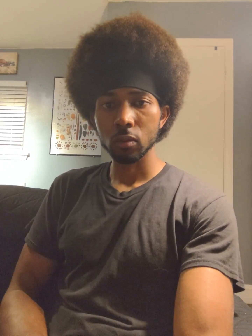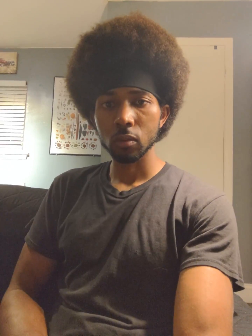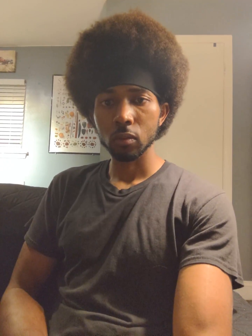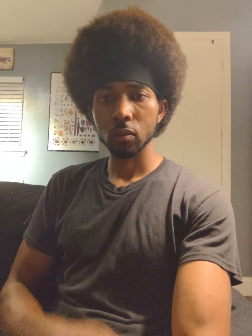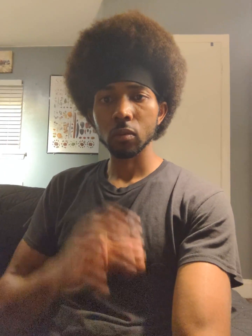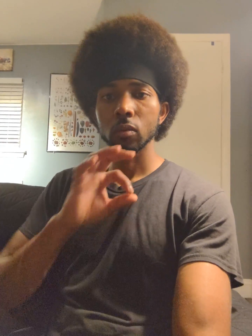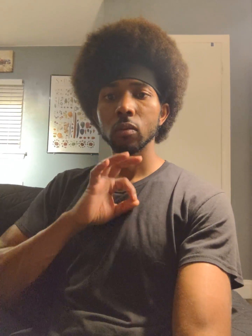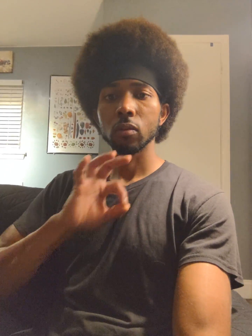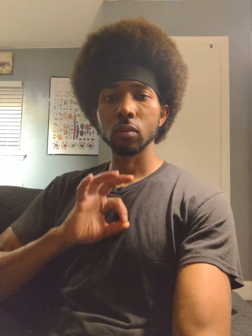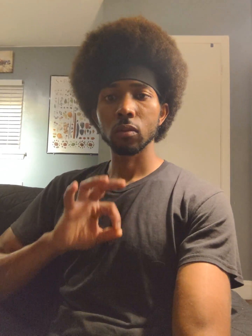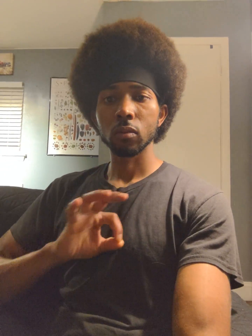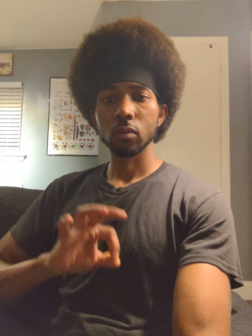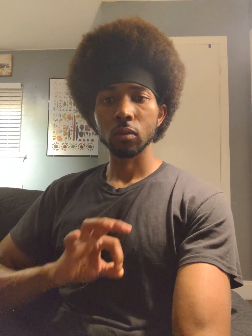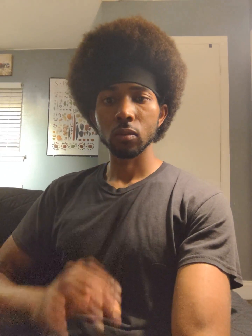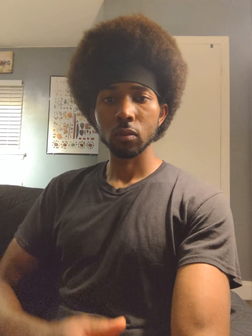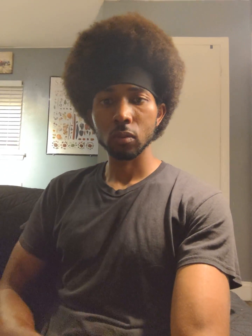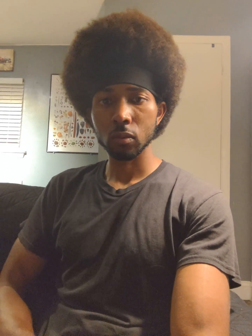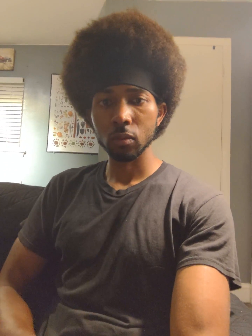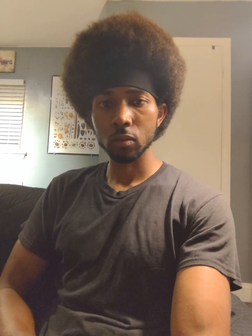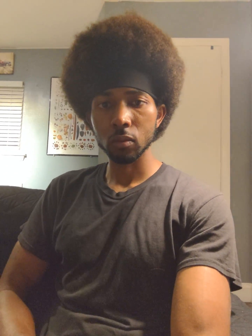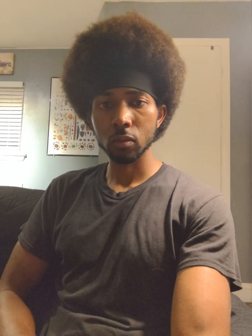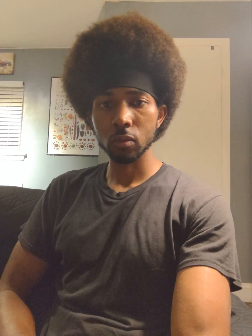button